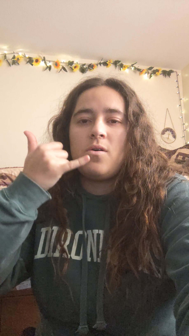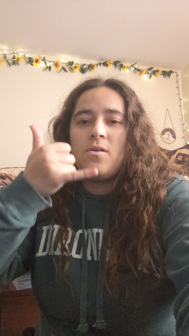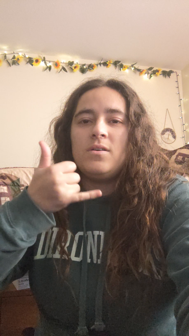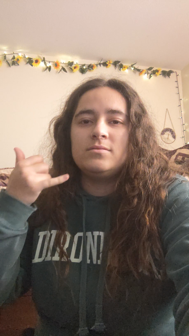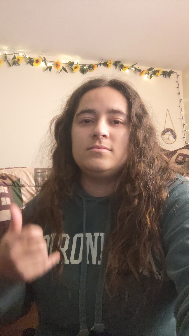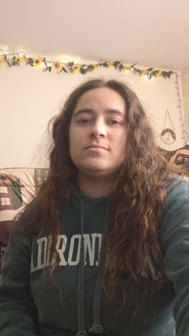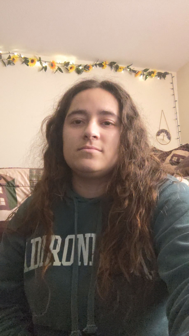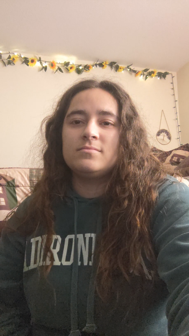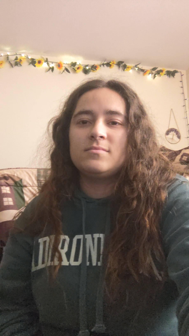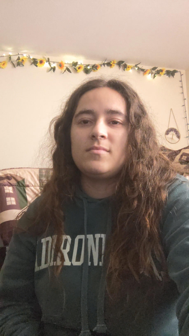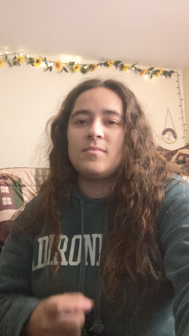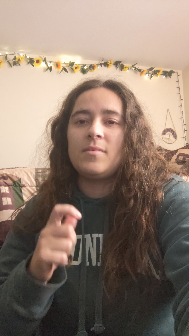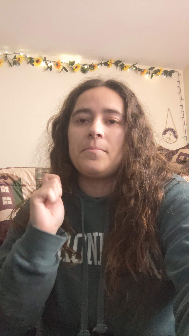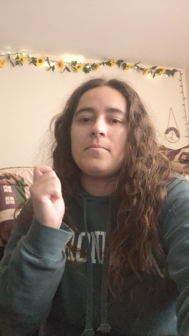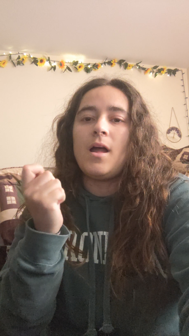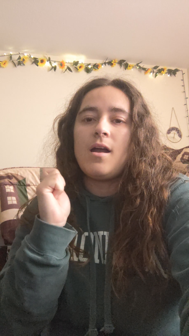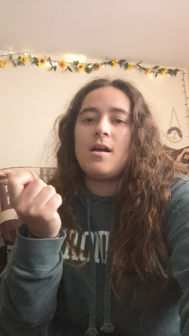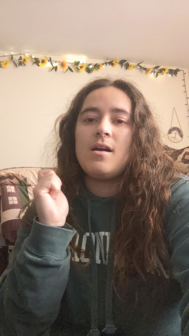bat